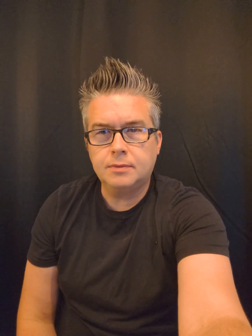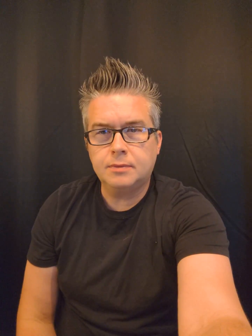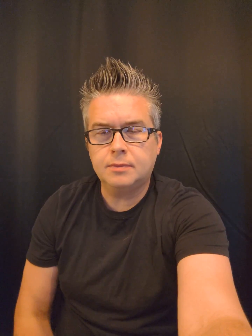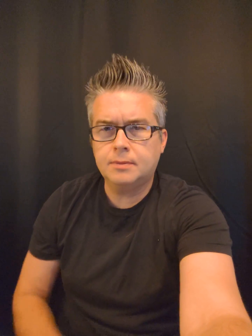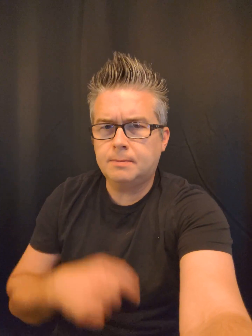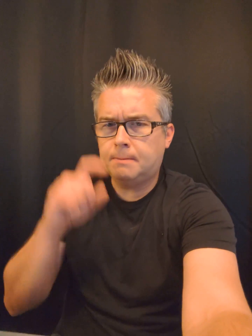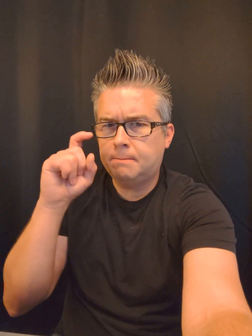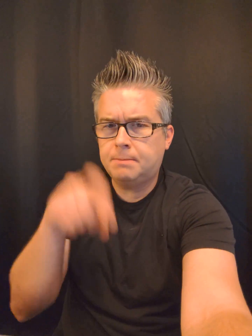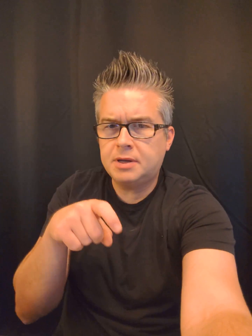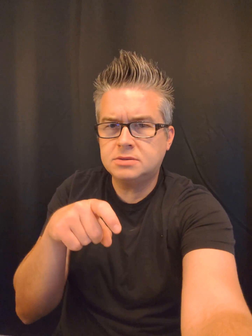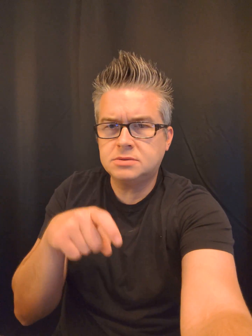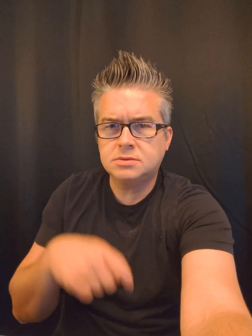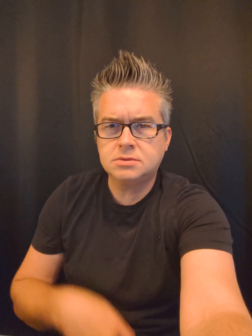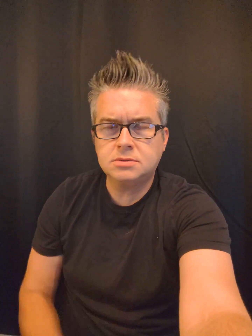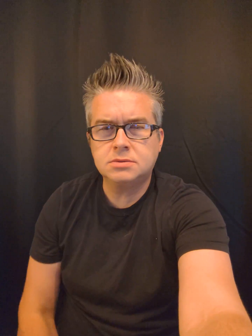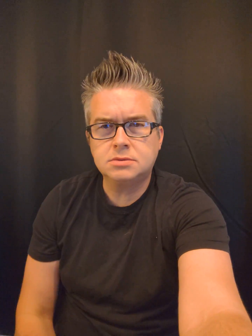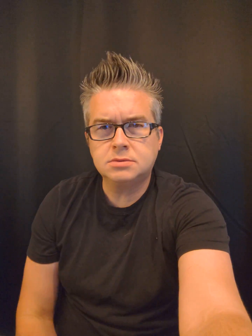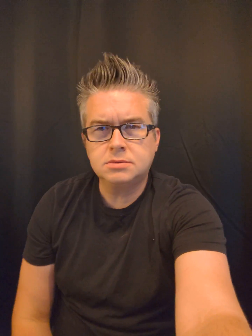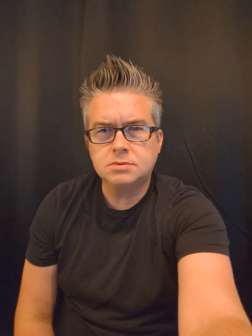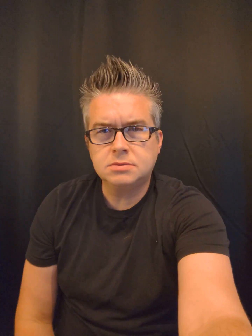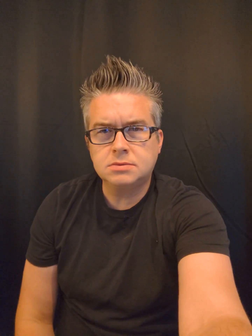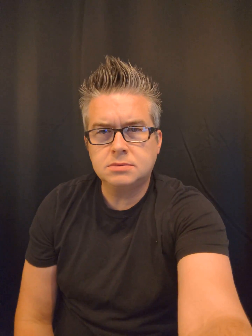must